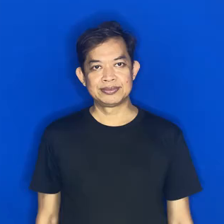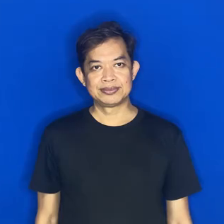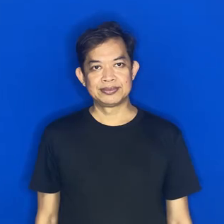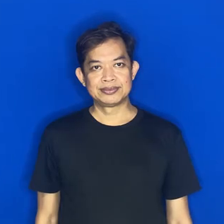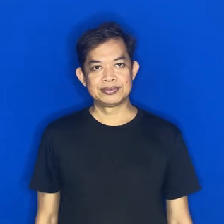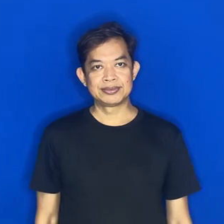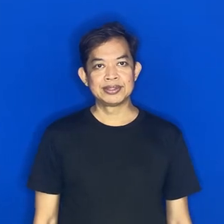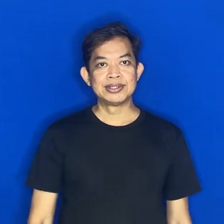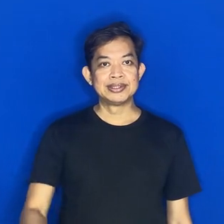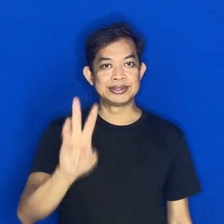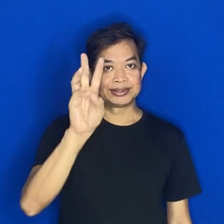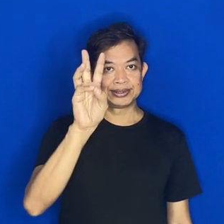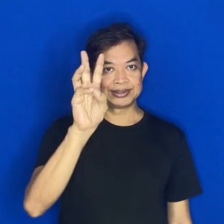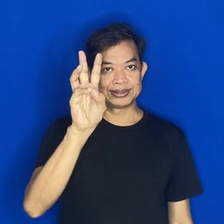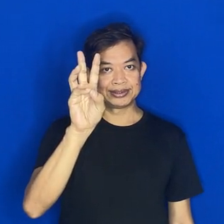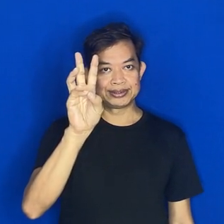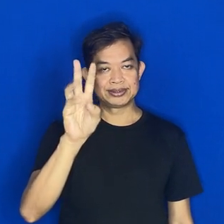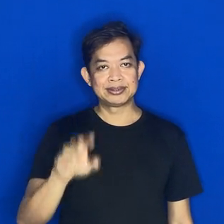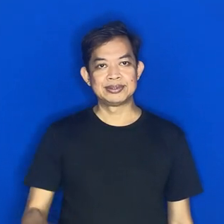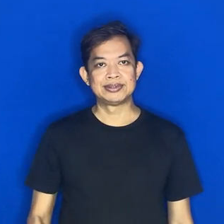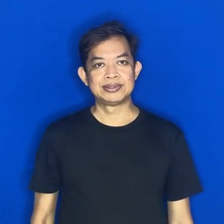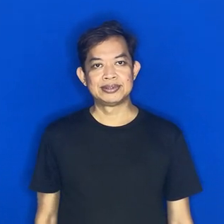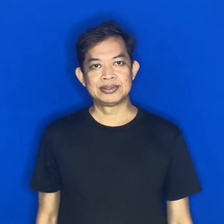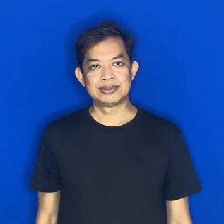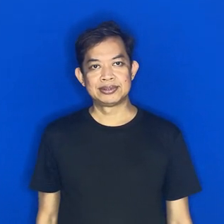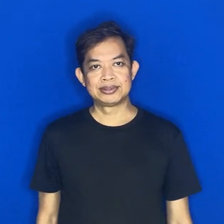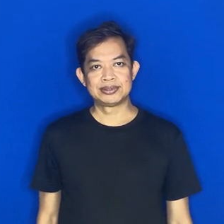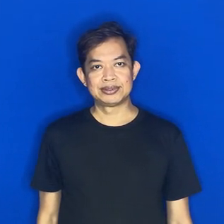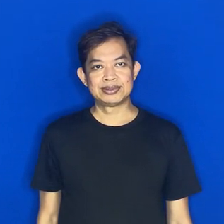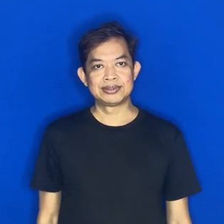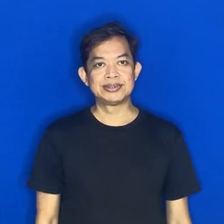six